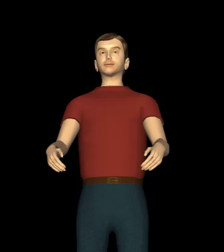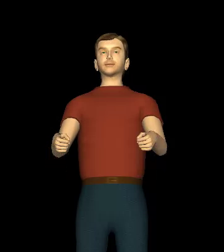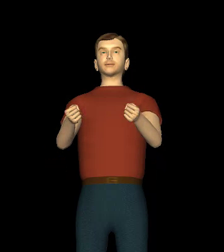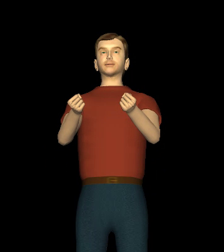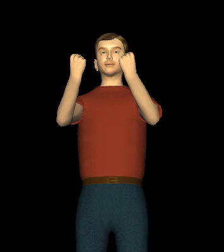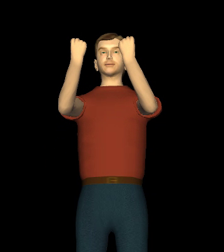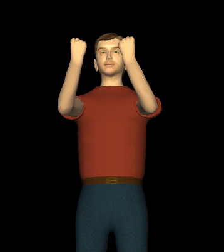قوي